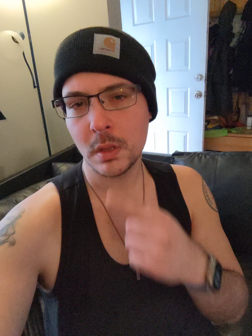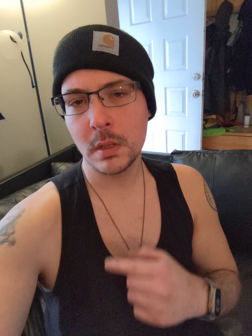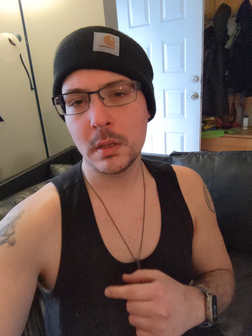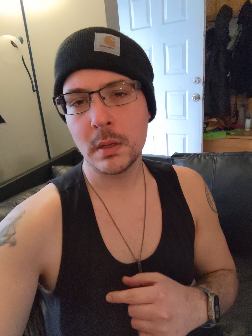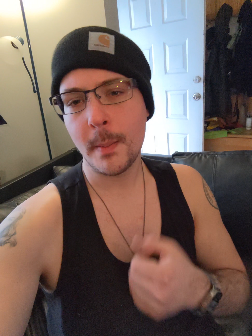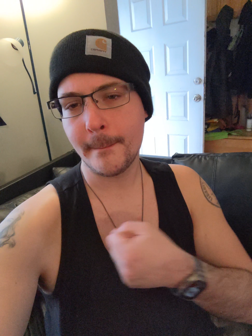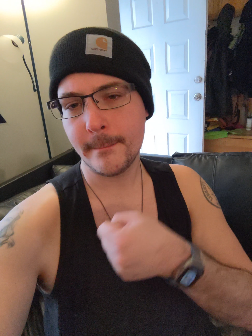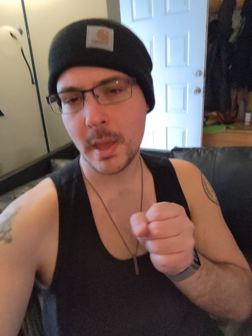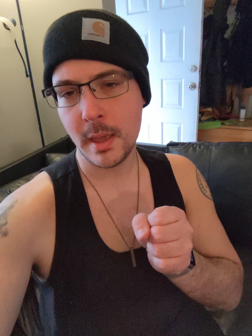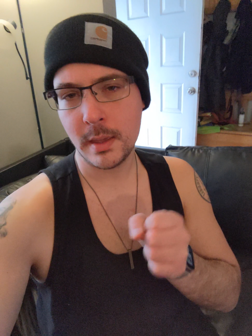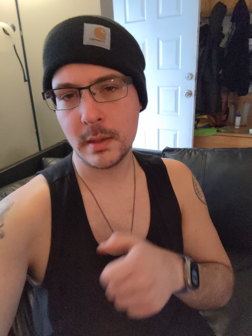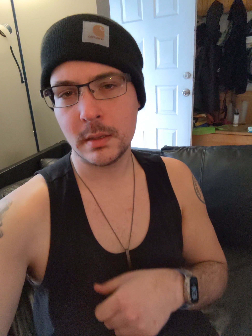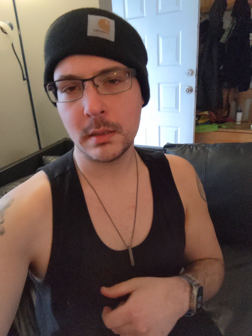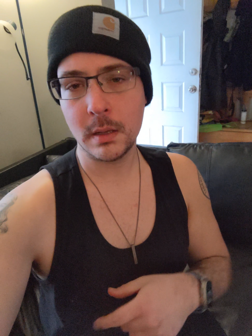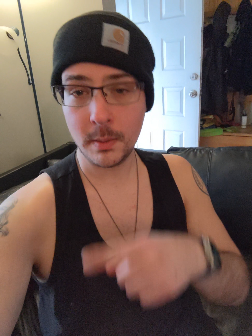make